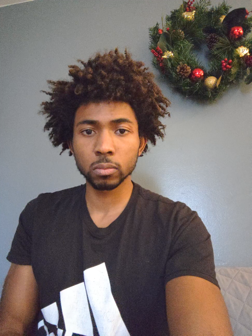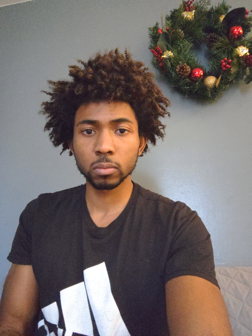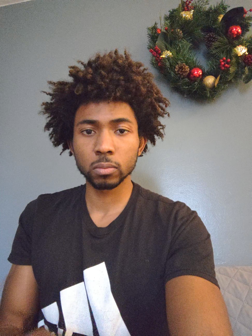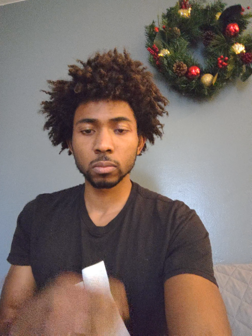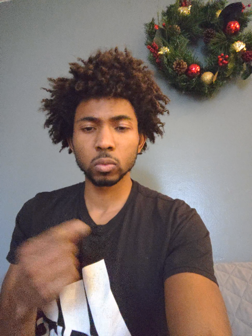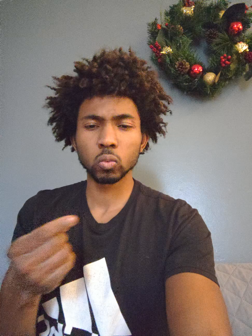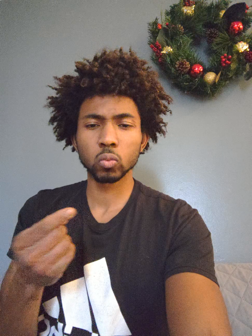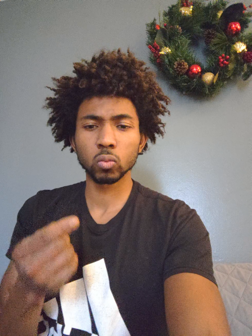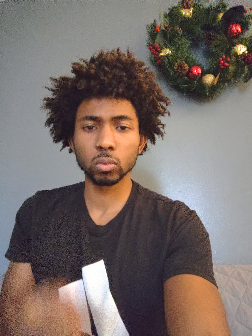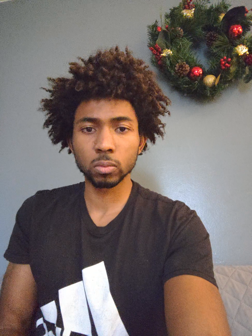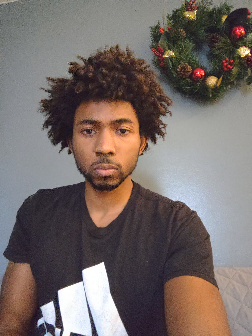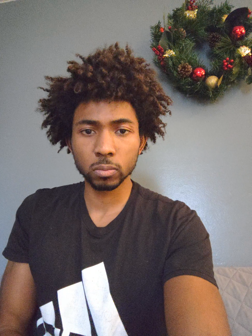owie